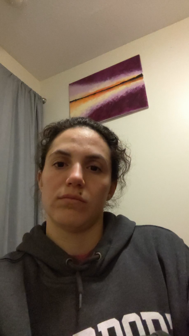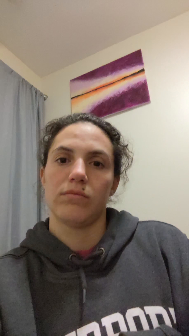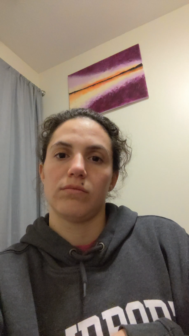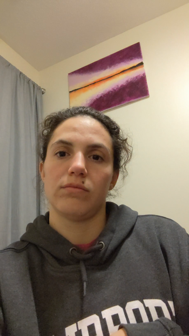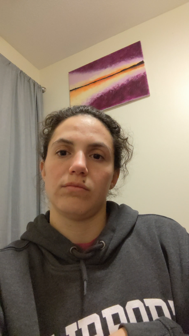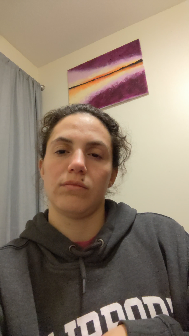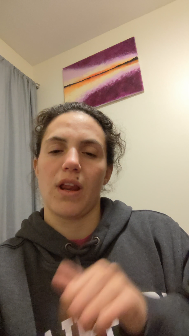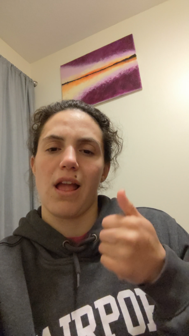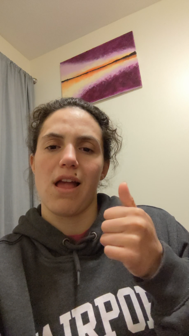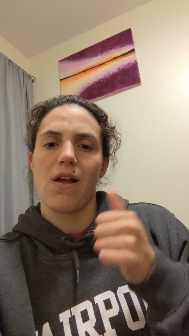how